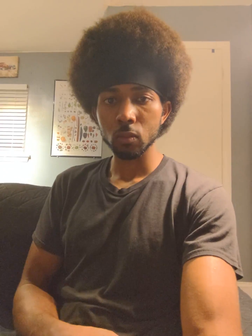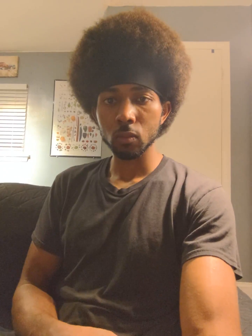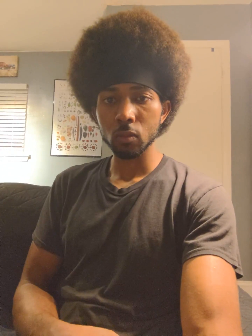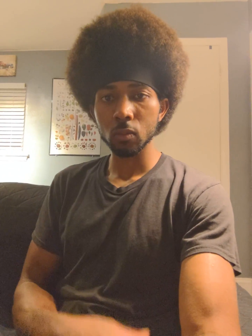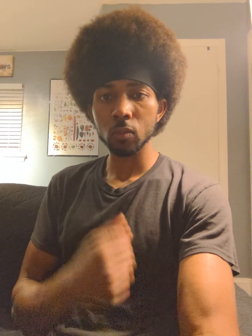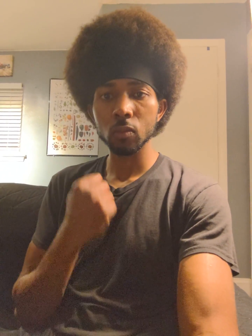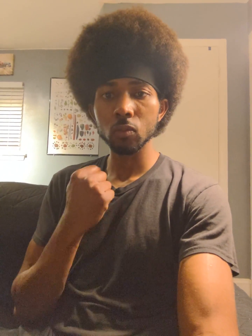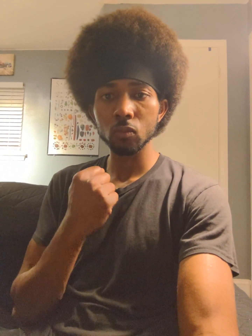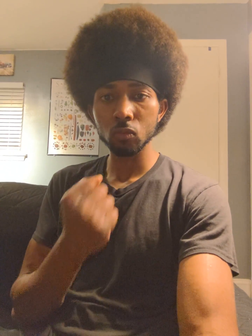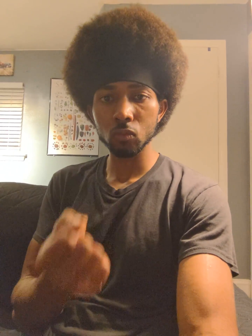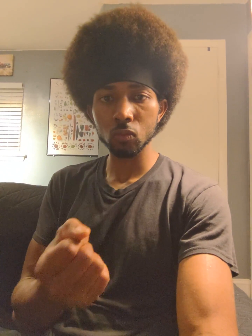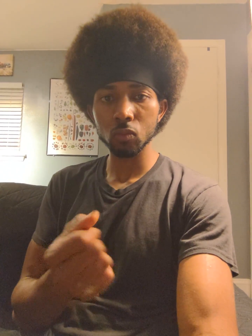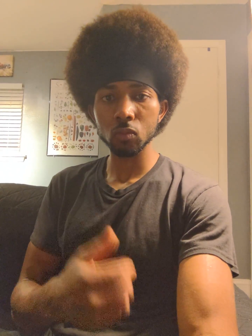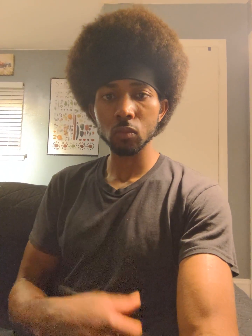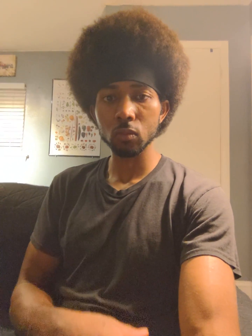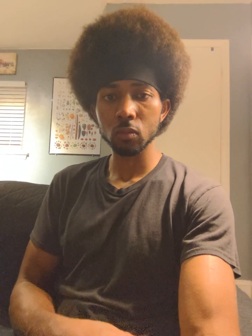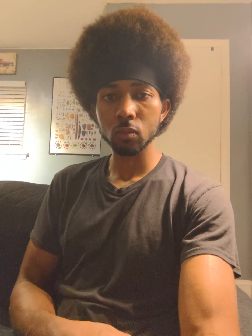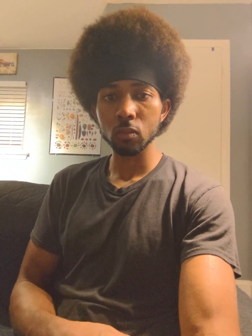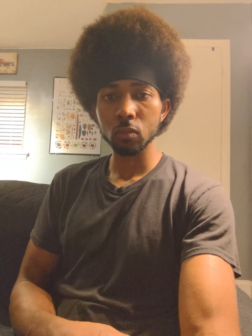drive